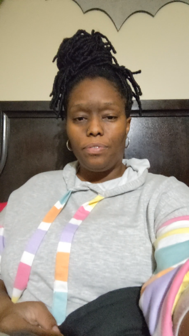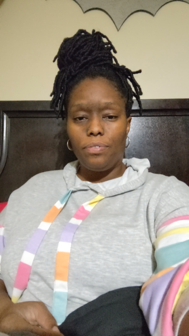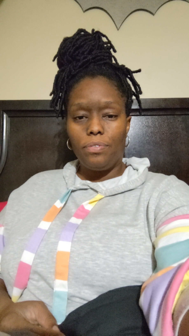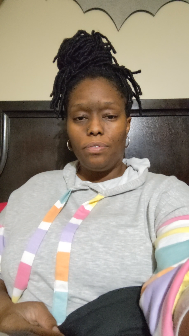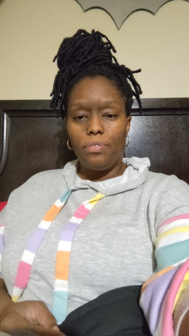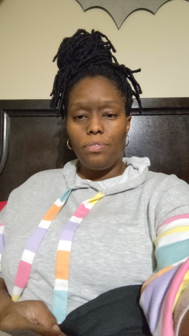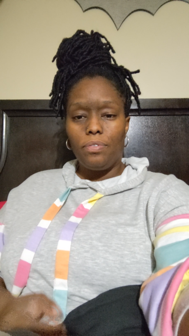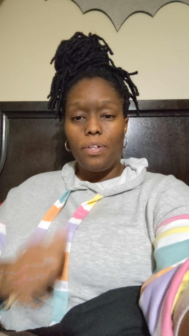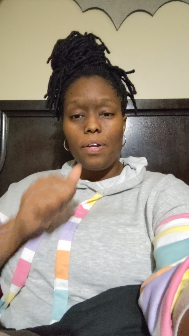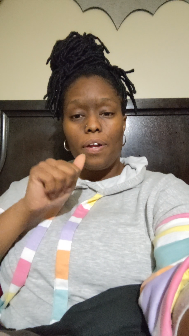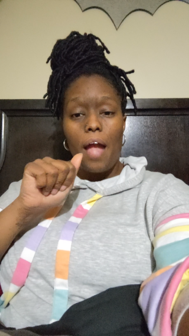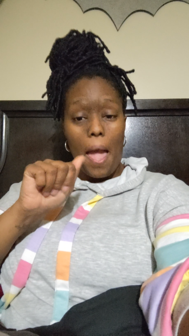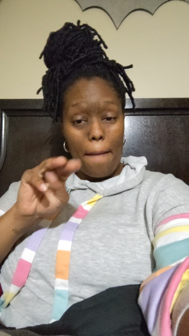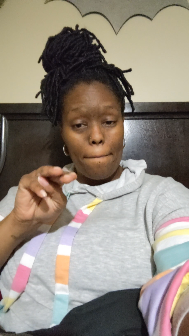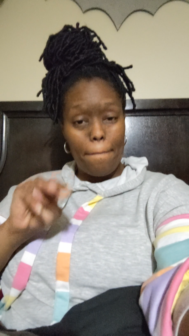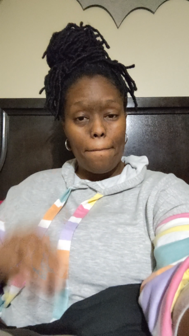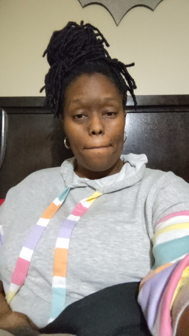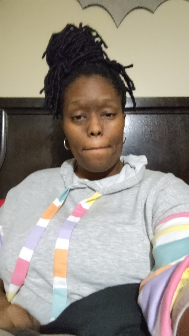am